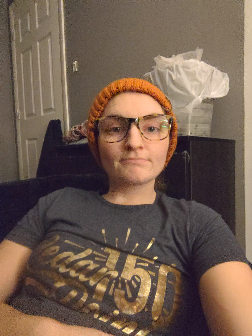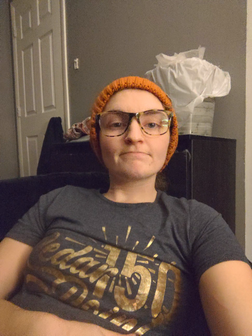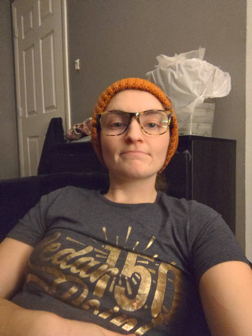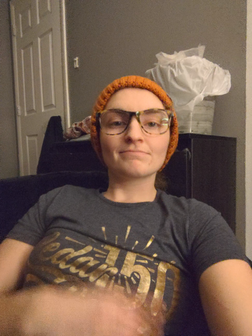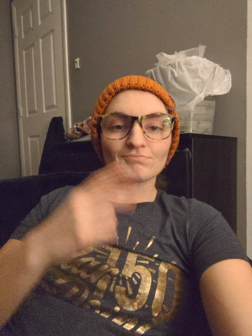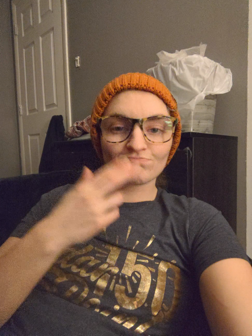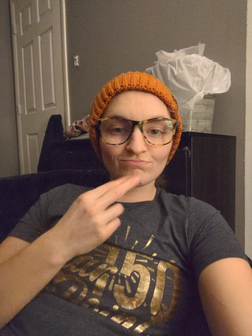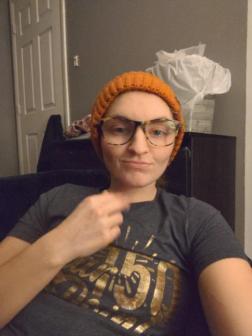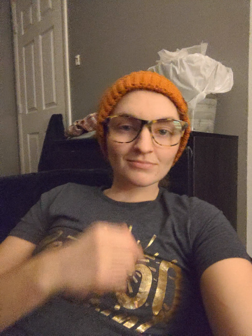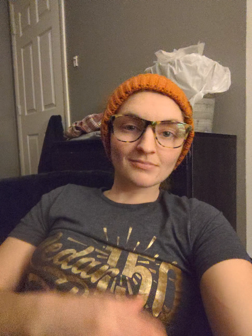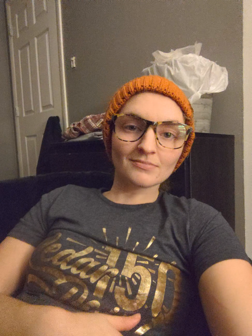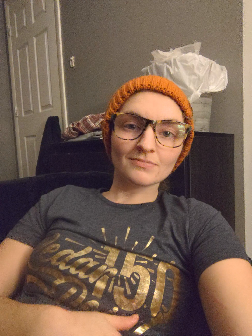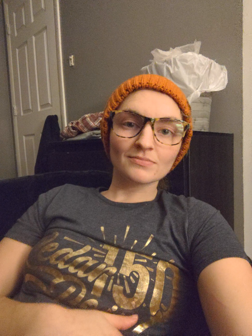cute